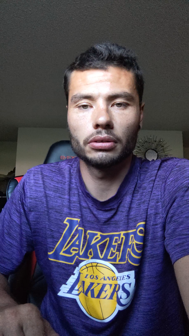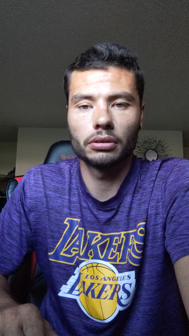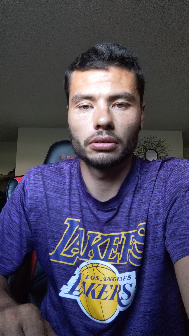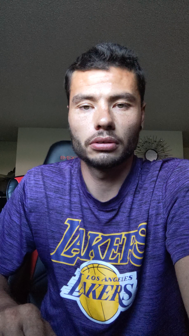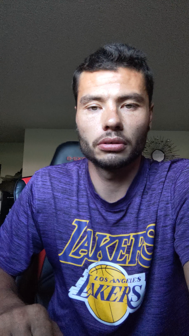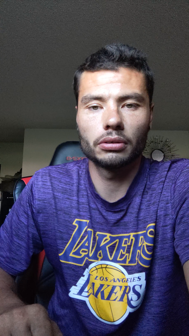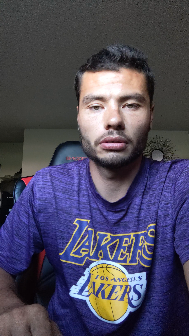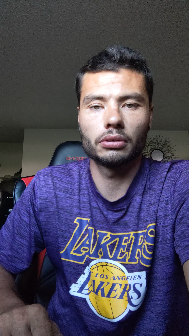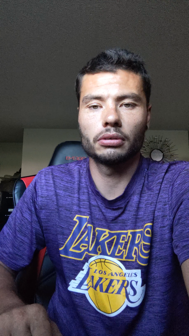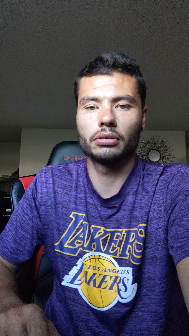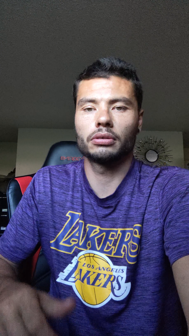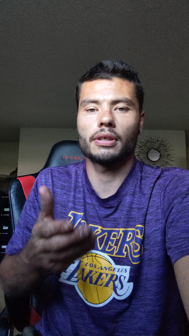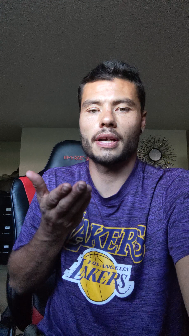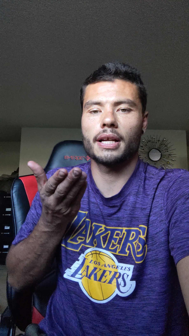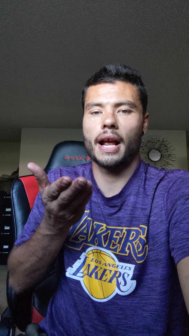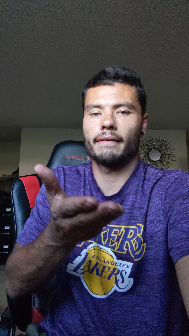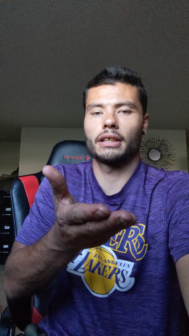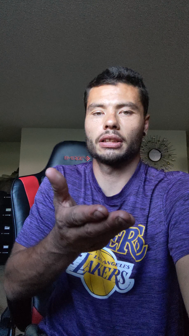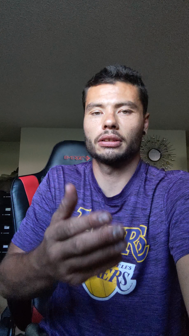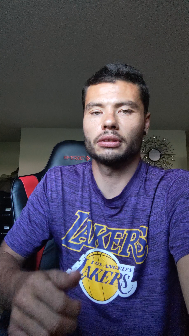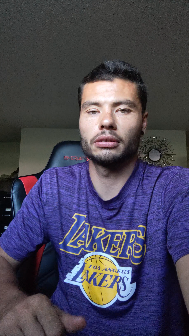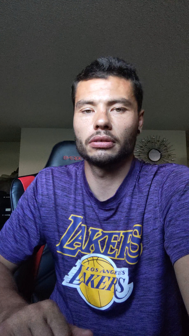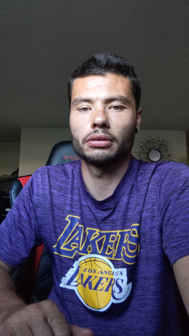oven